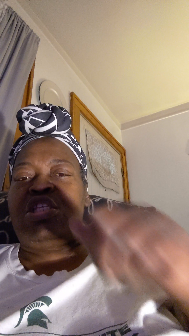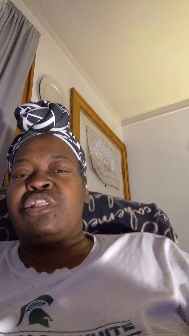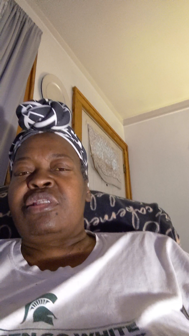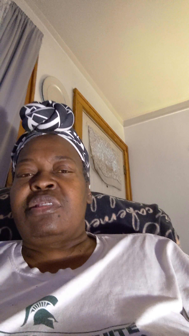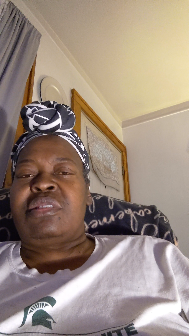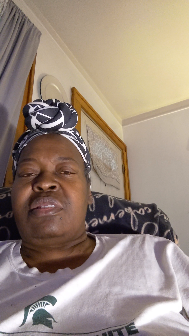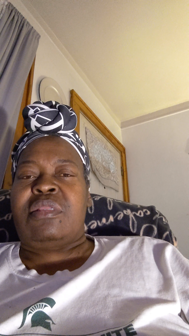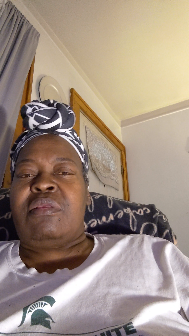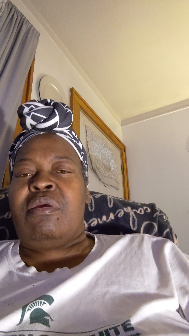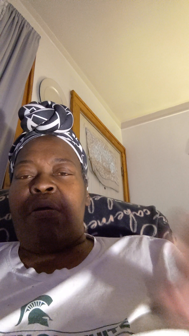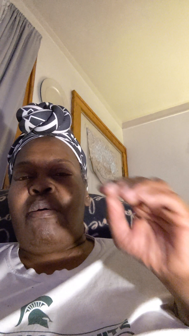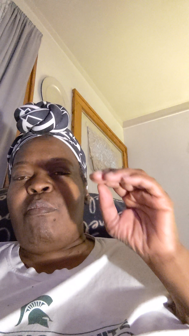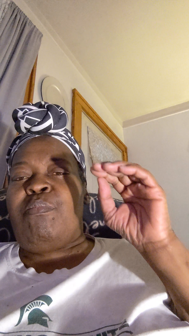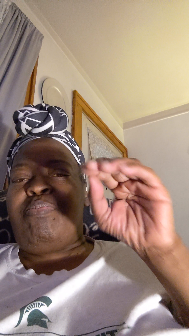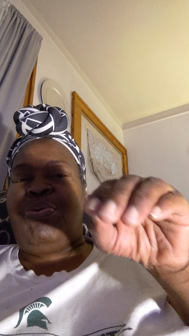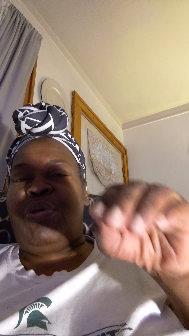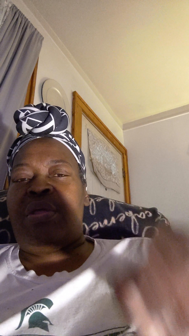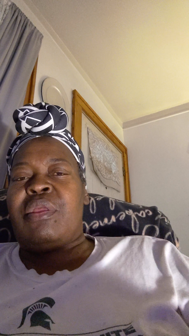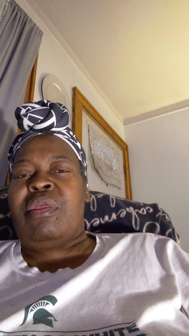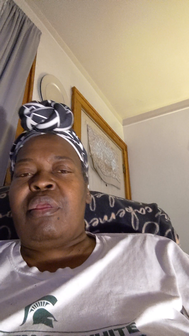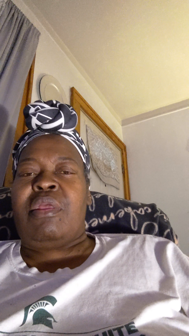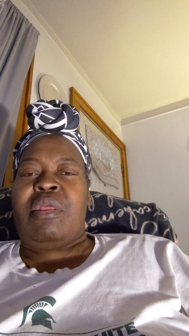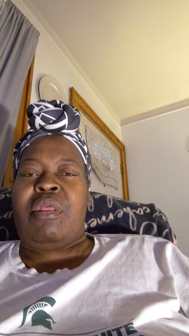put